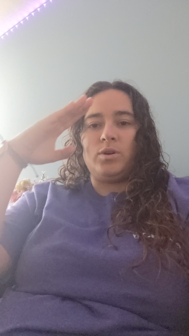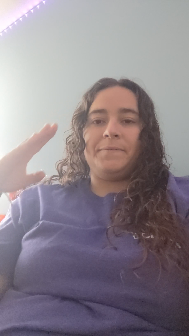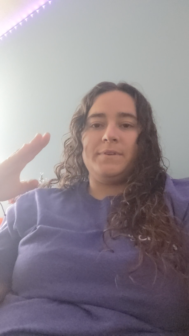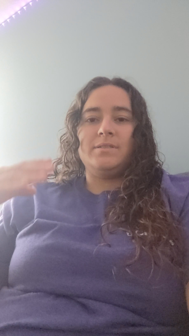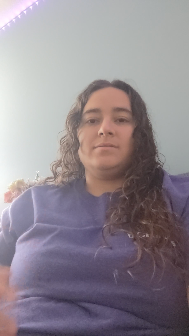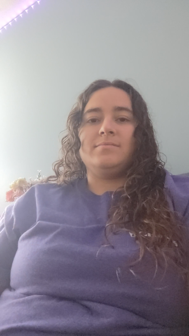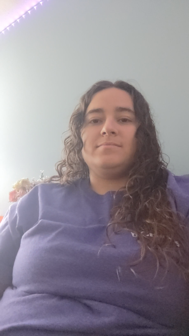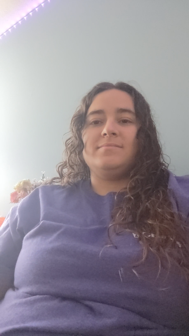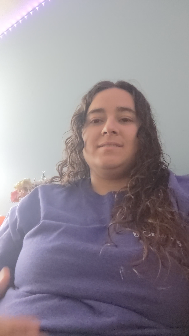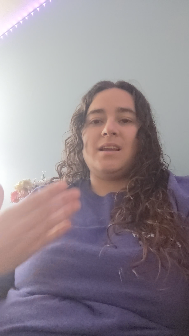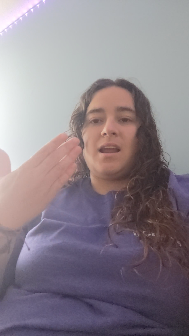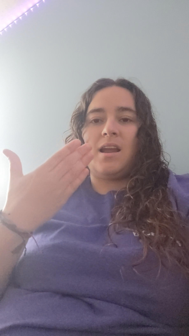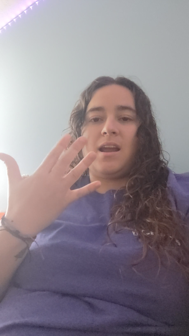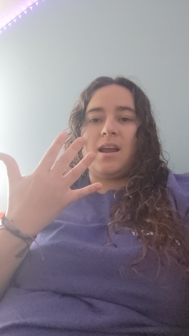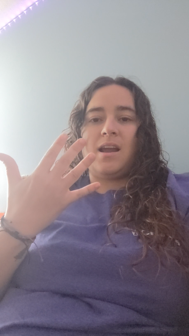hand